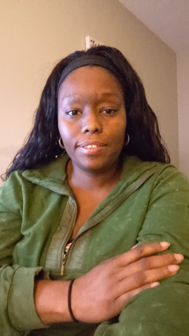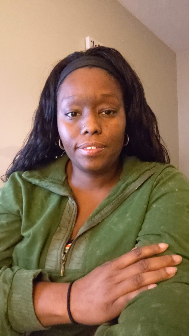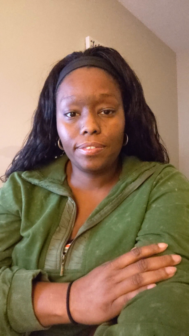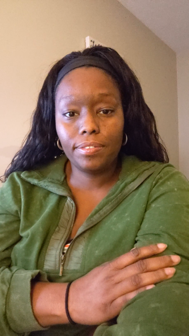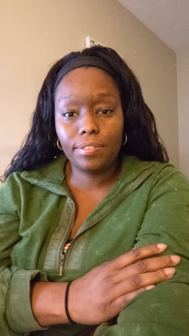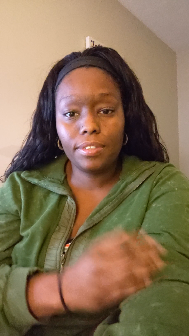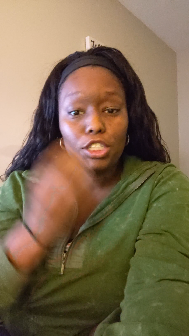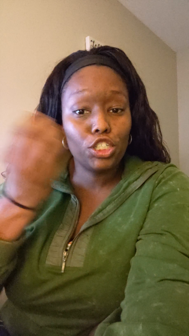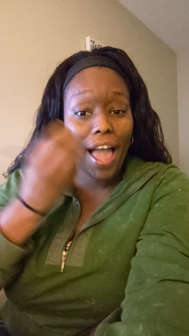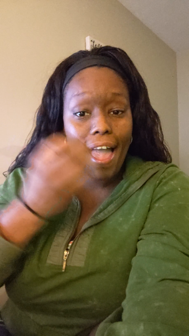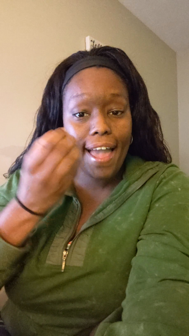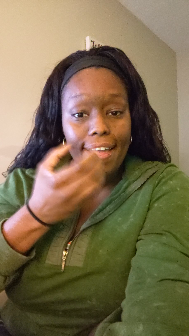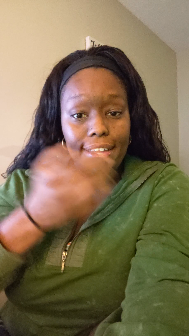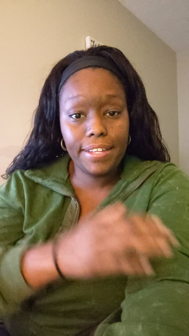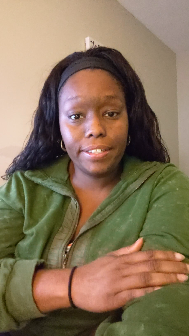shake